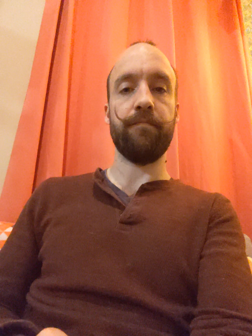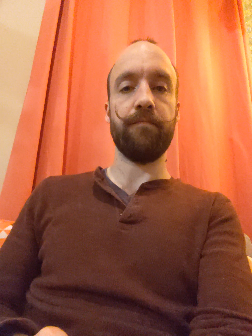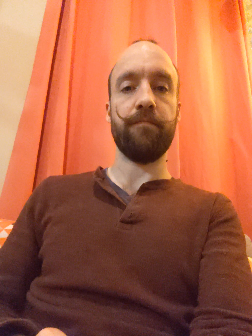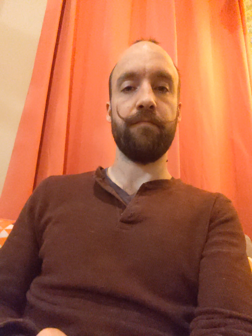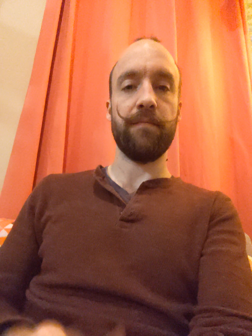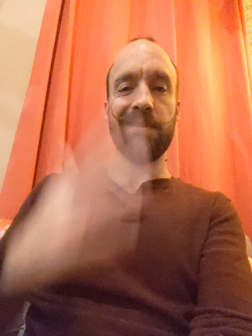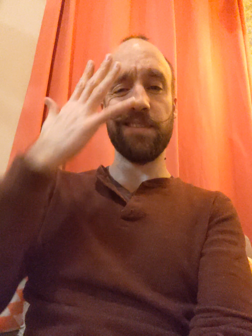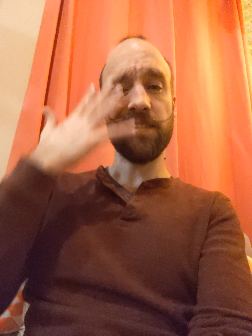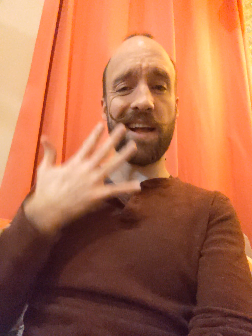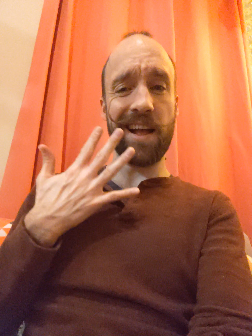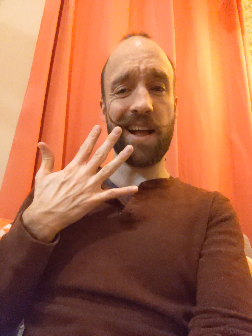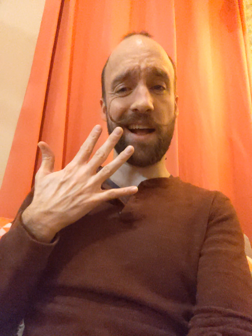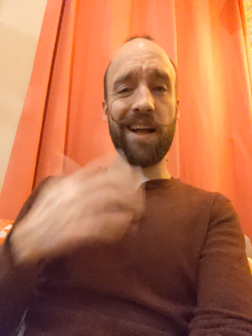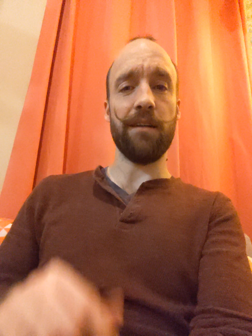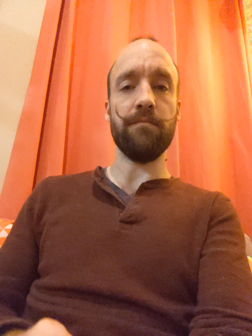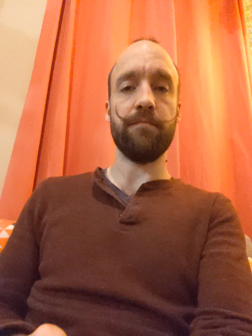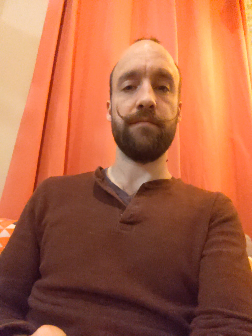sad